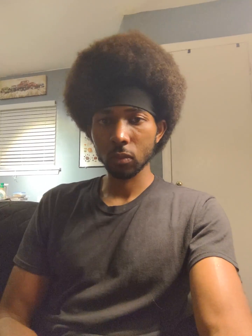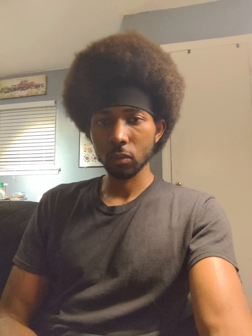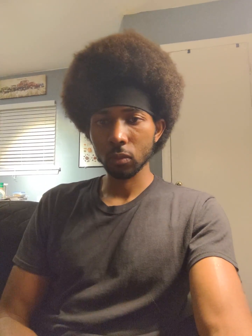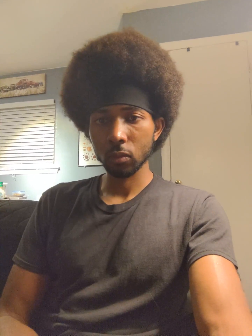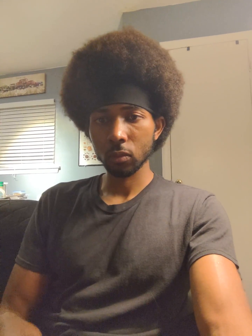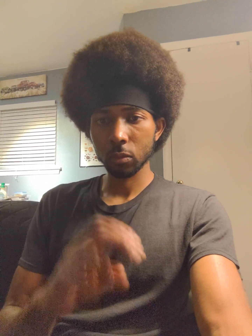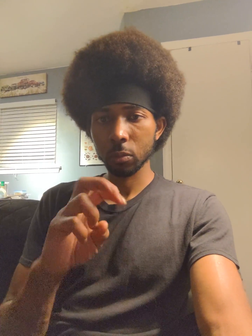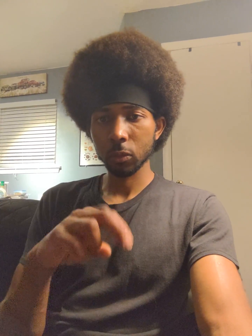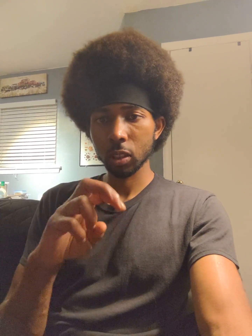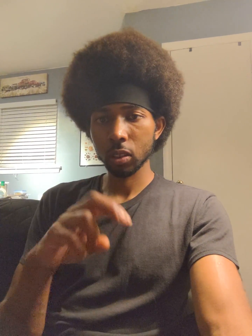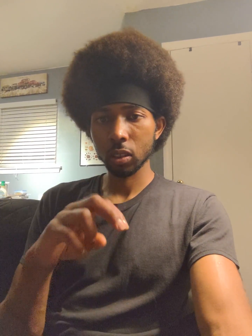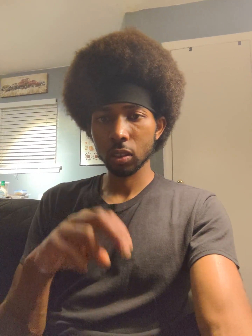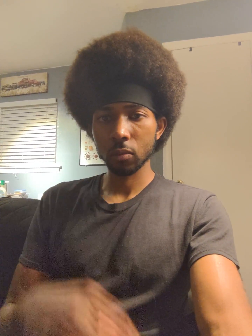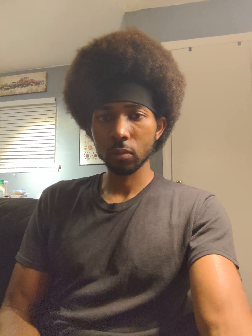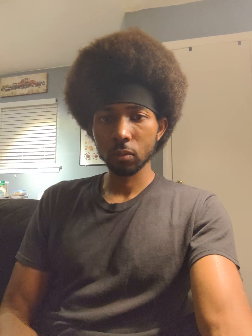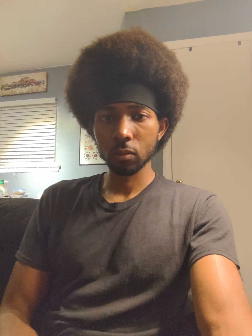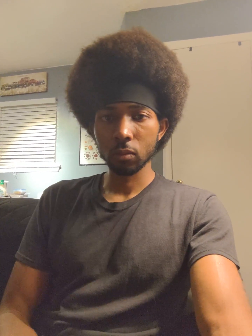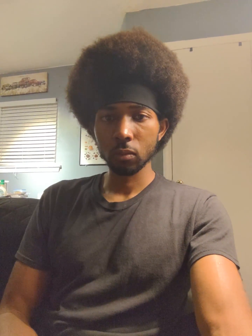potato